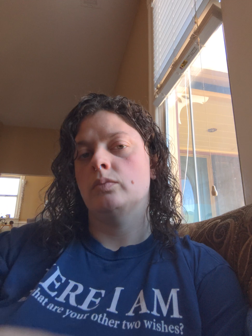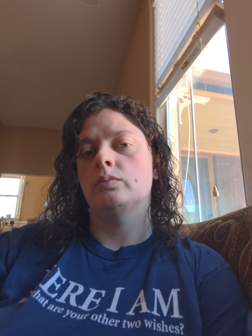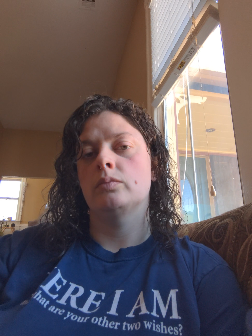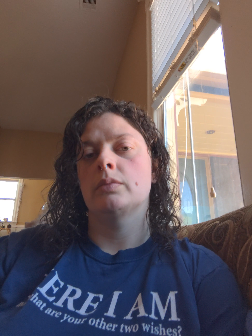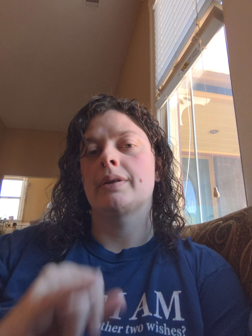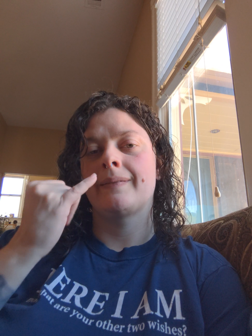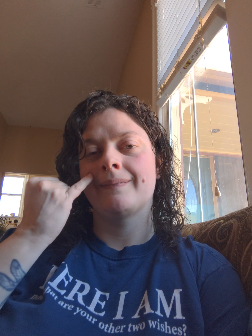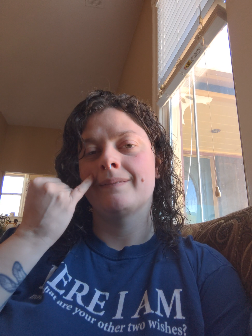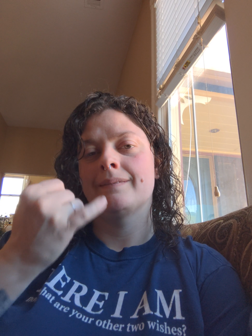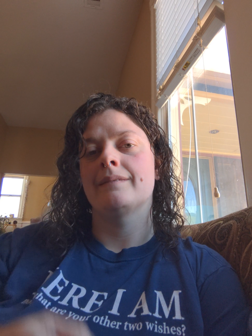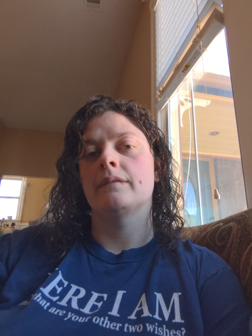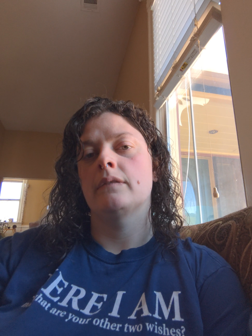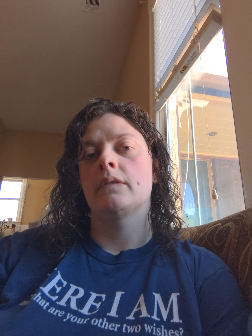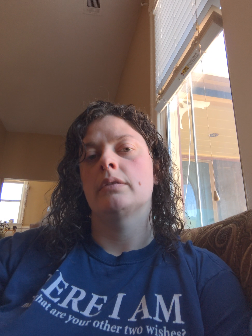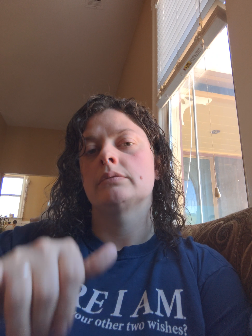if